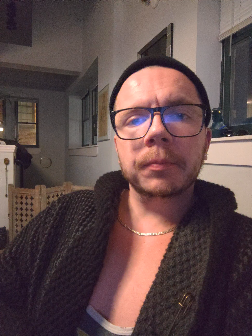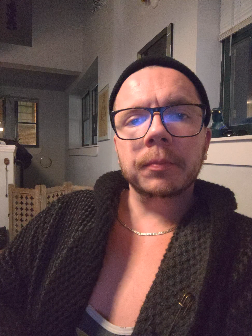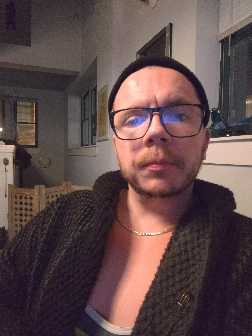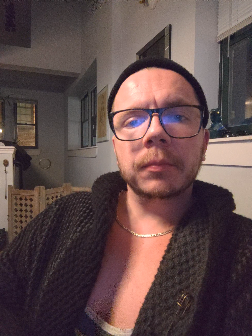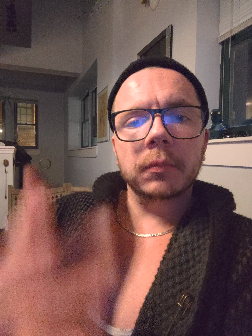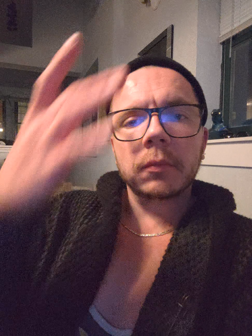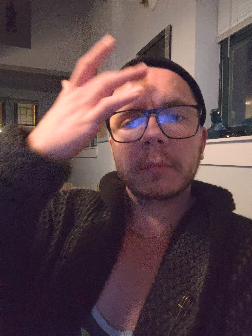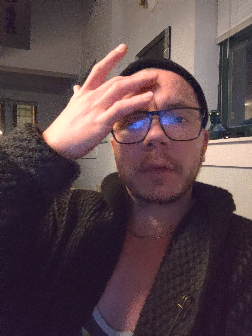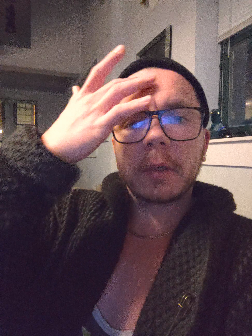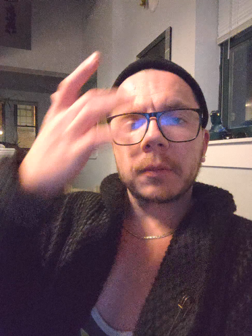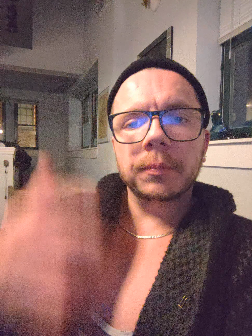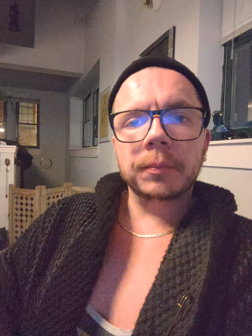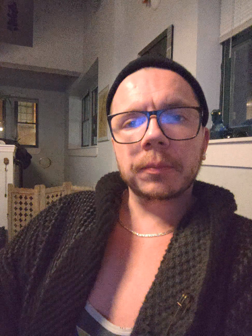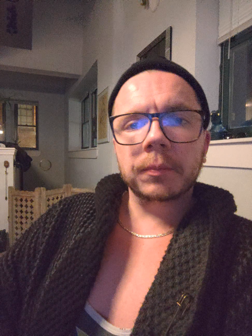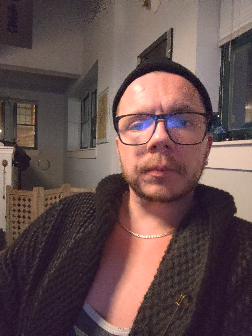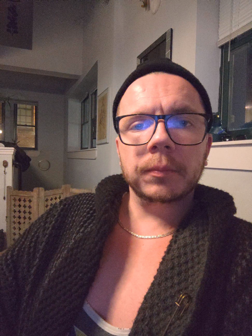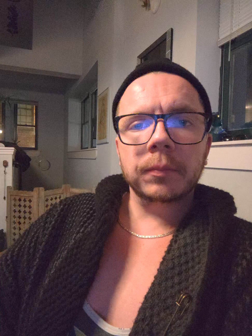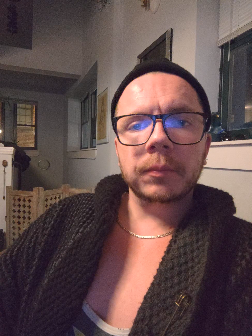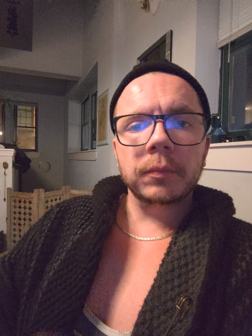sick